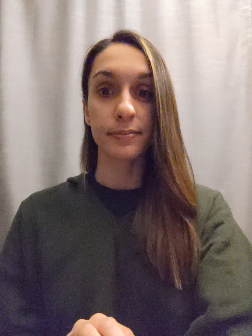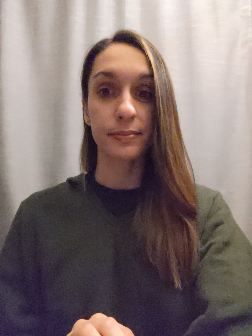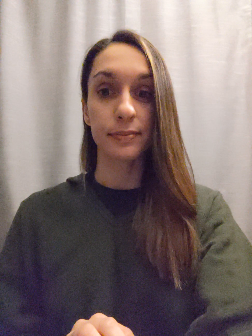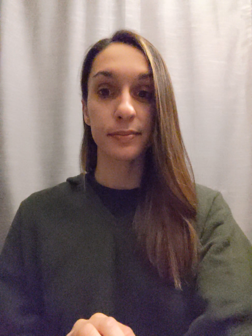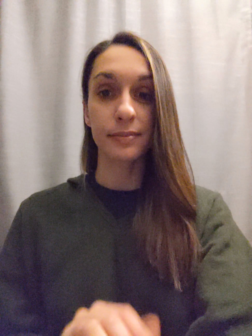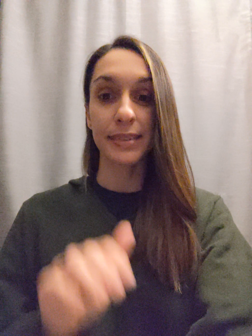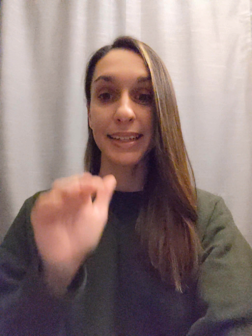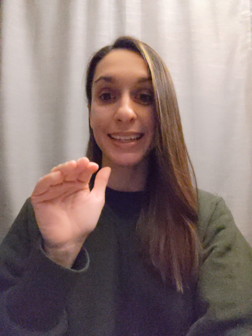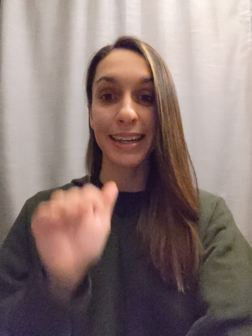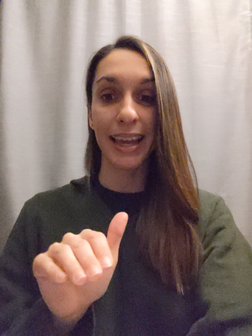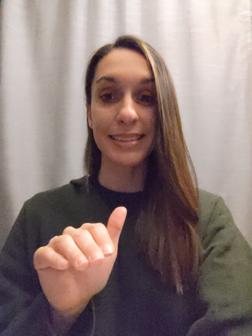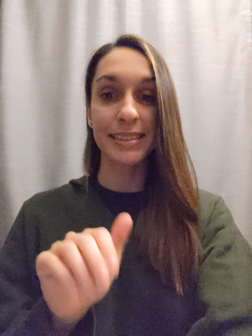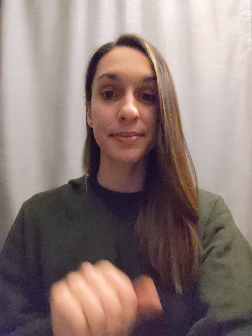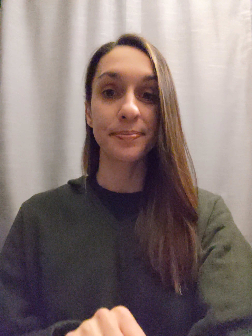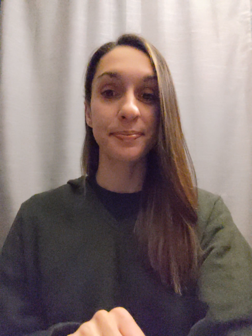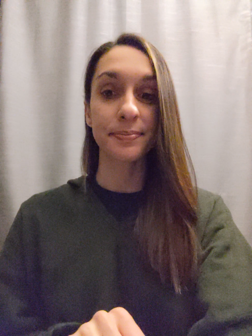night